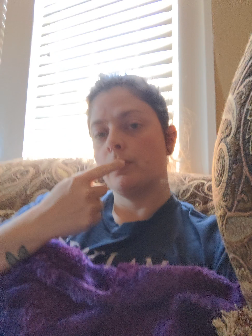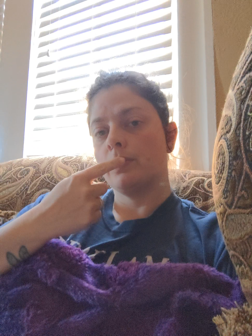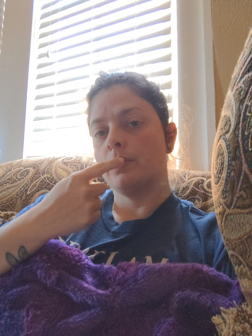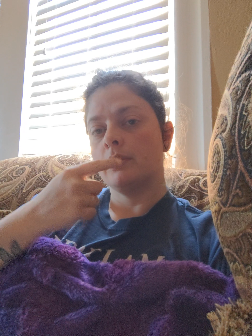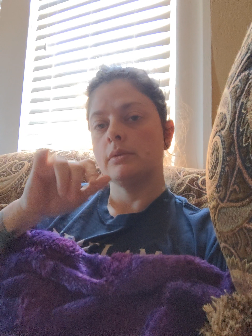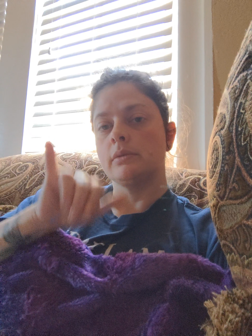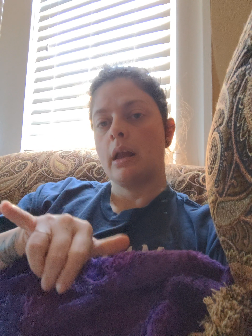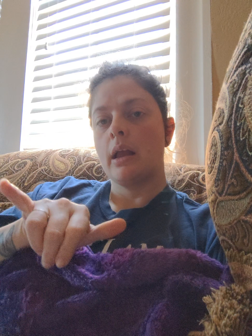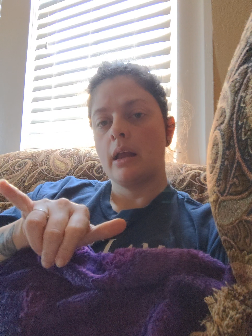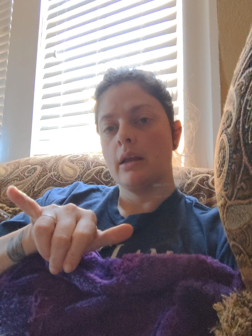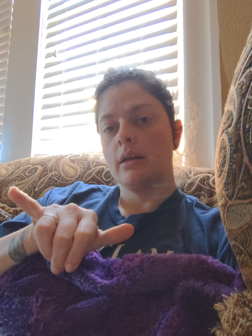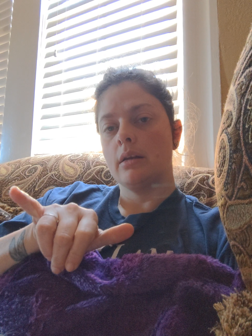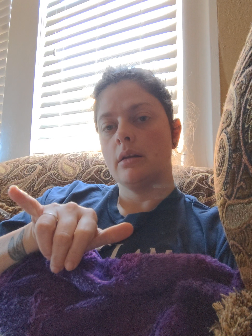stay